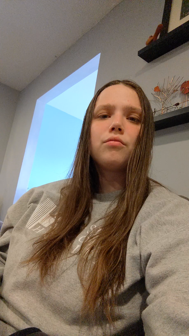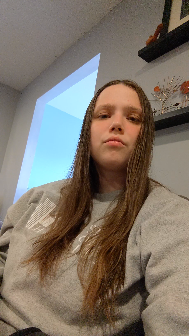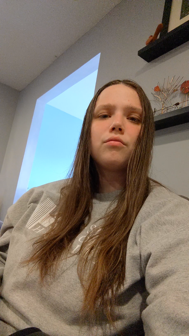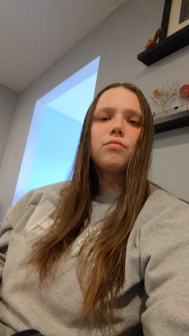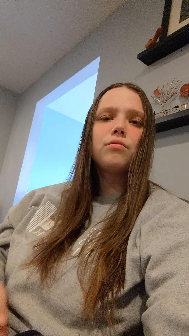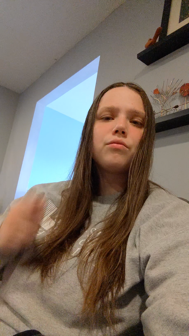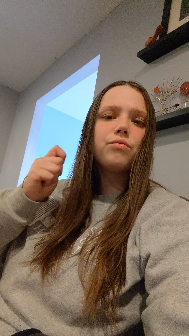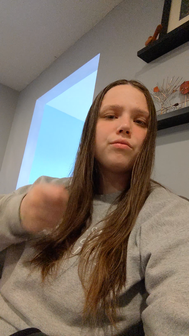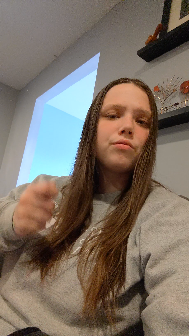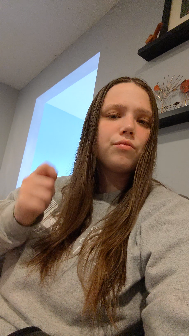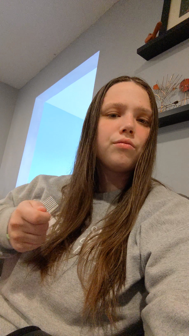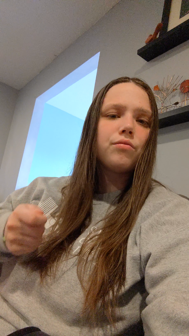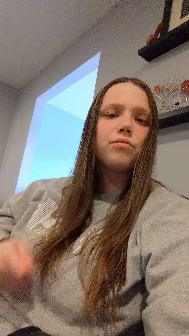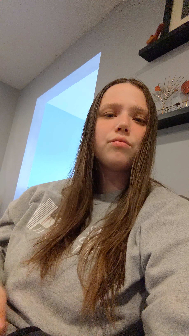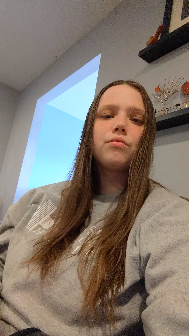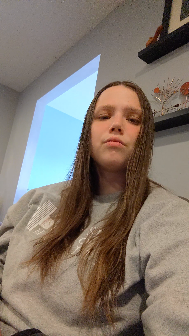cart